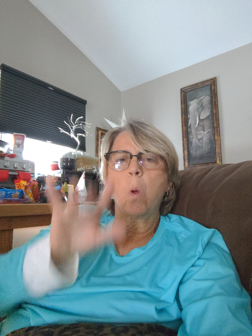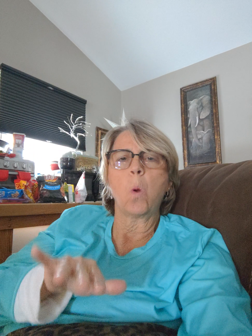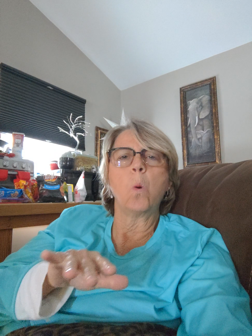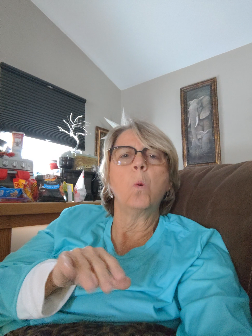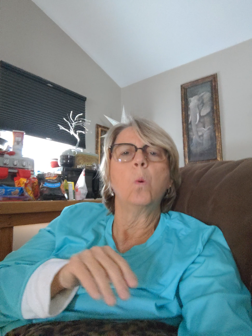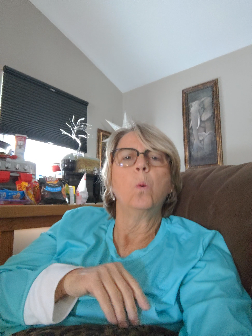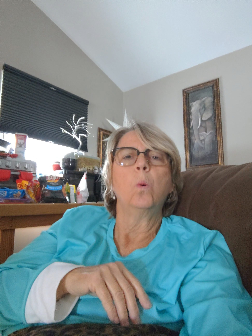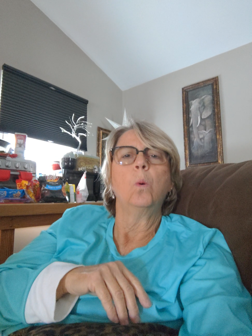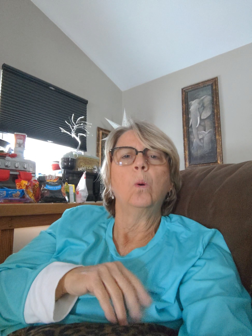snow